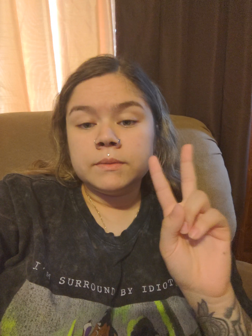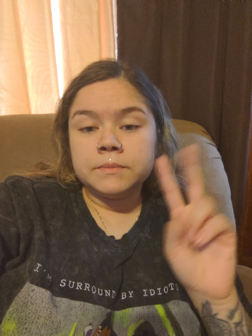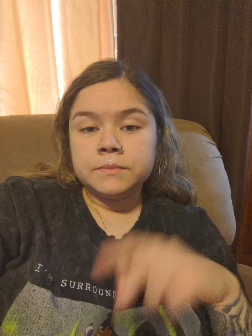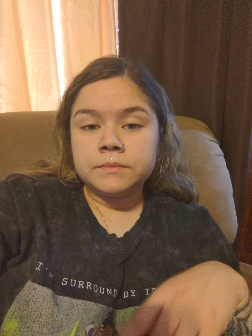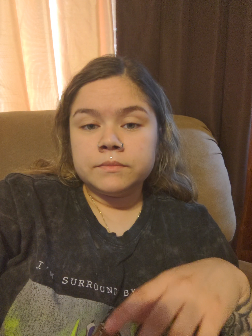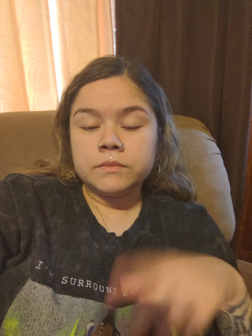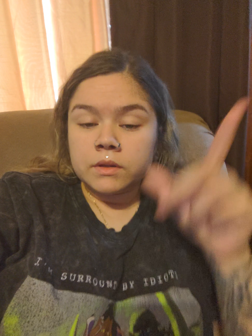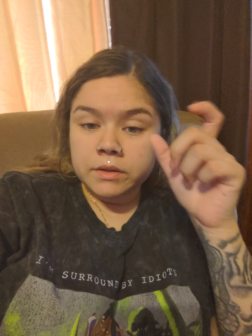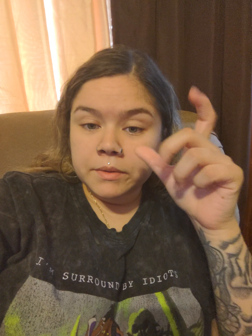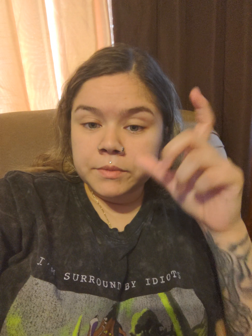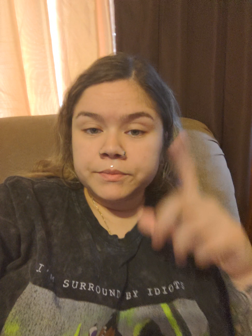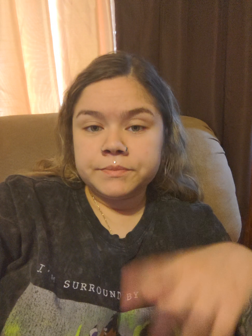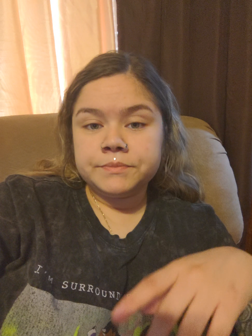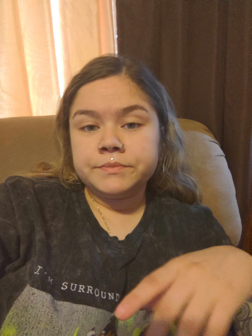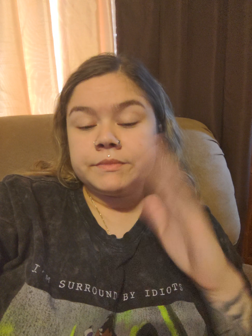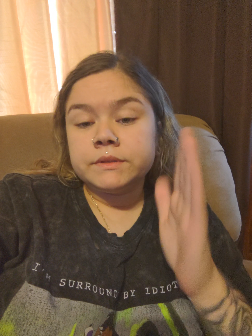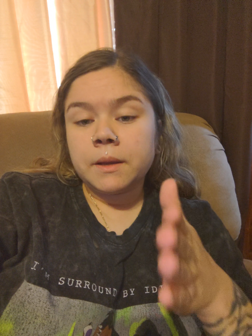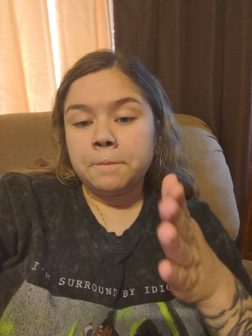camera